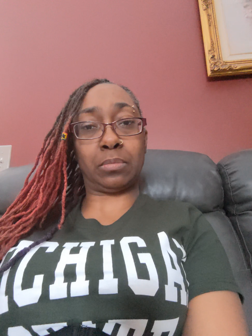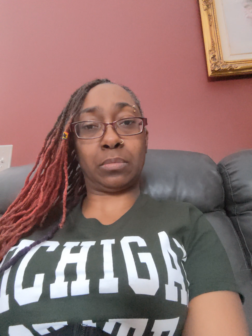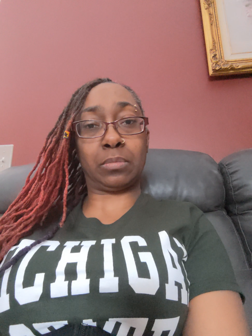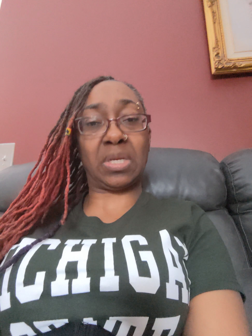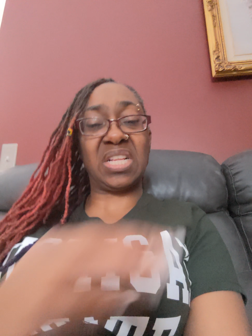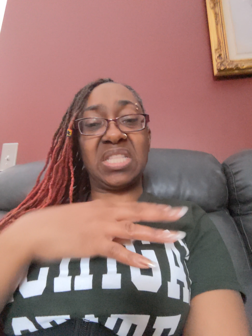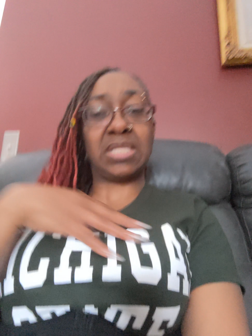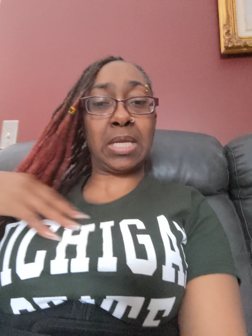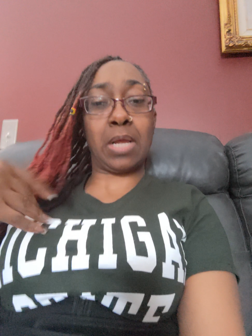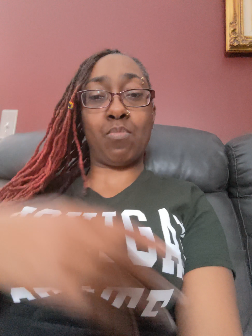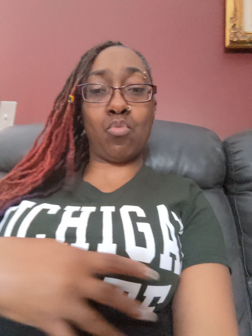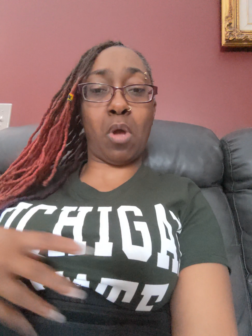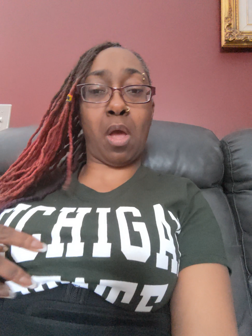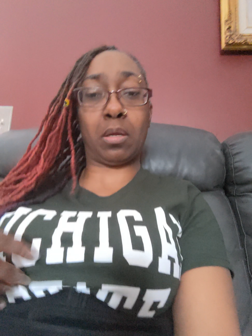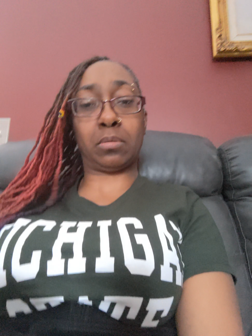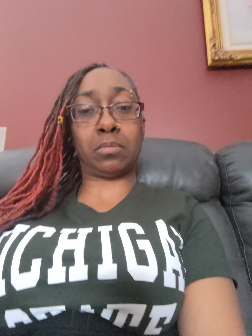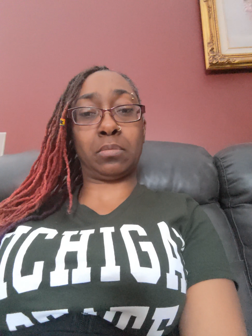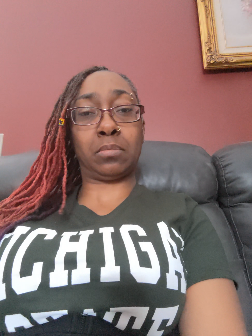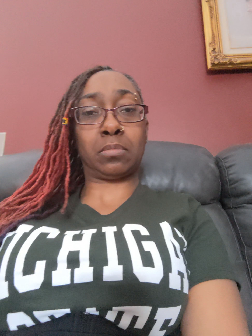zebra